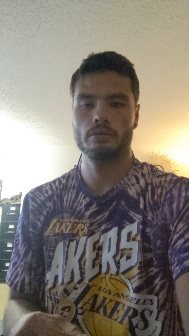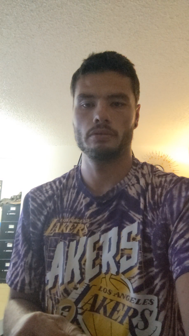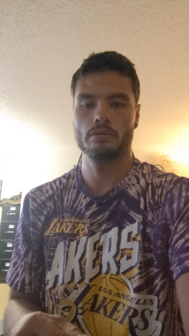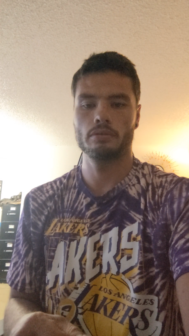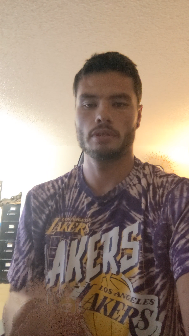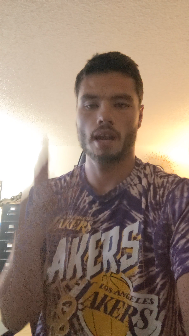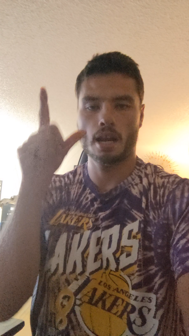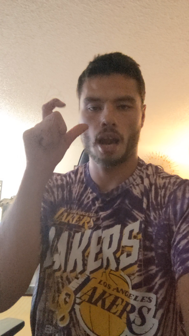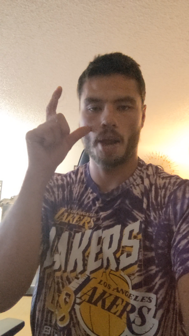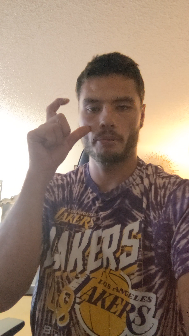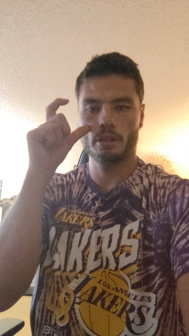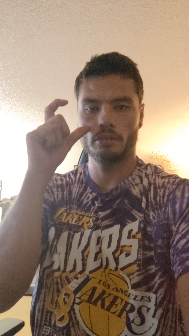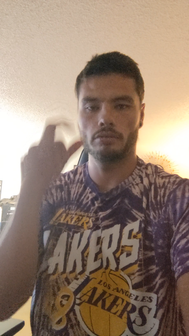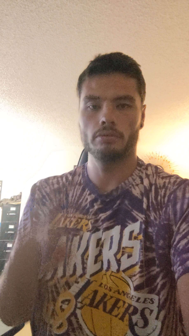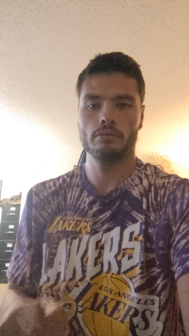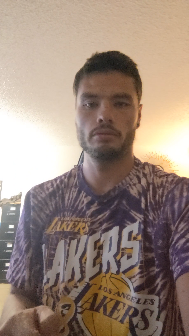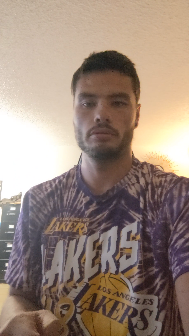camera